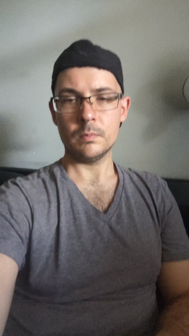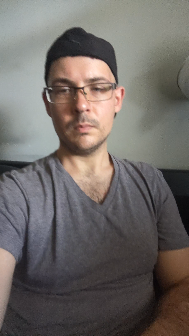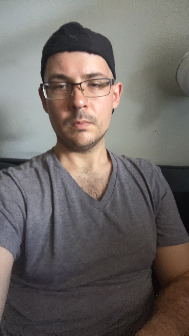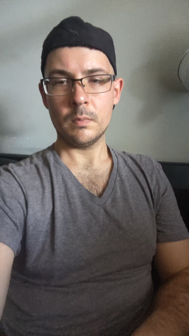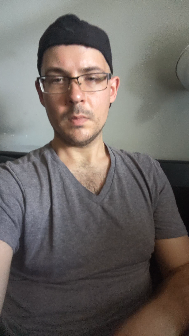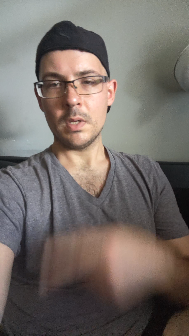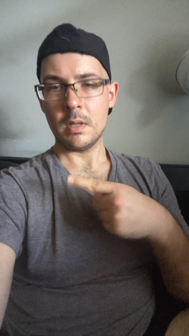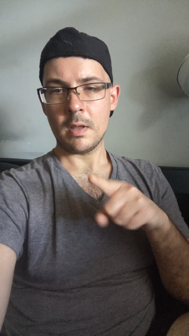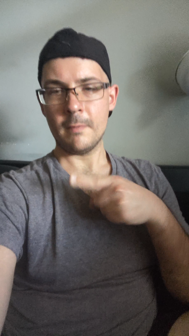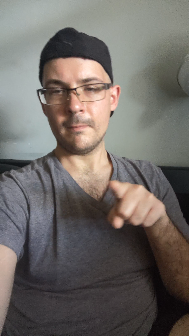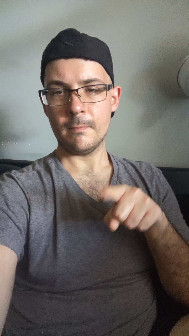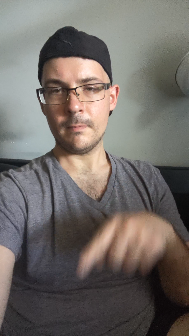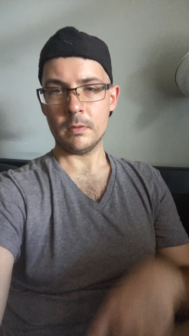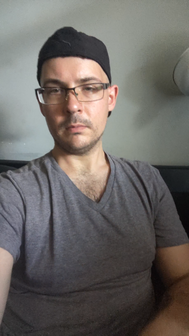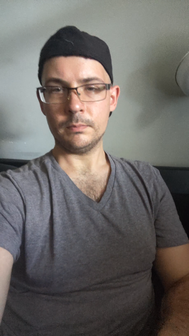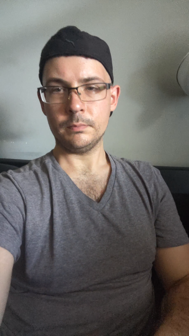knife